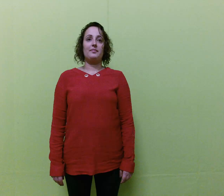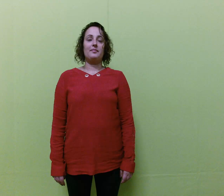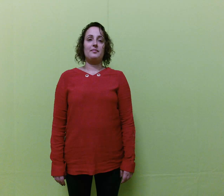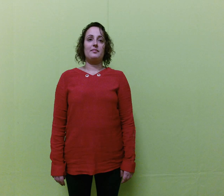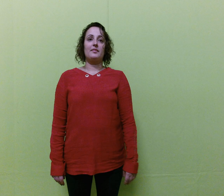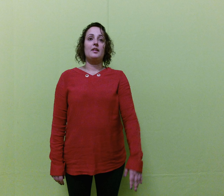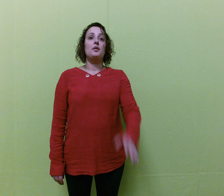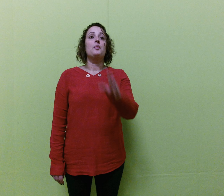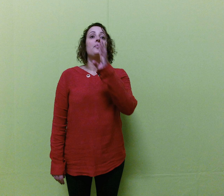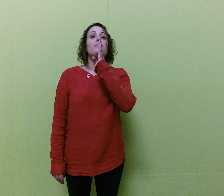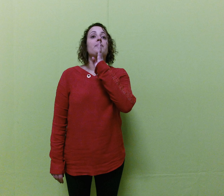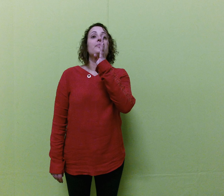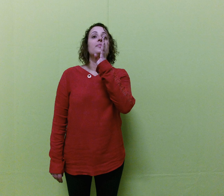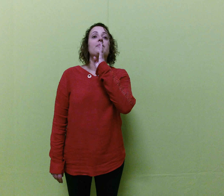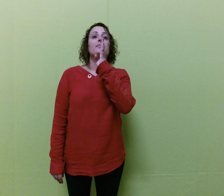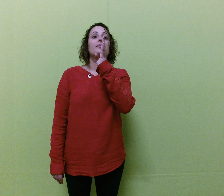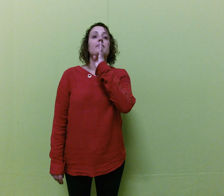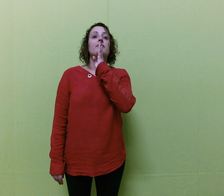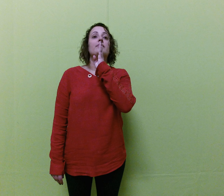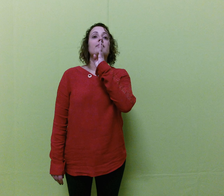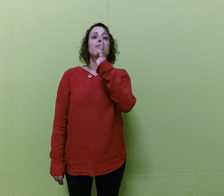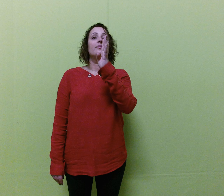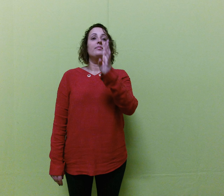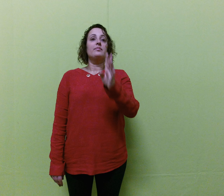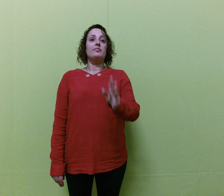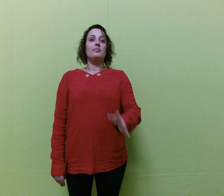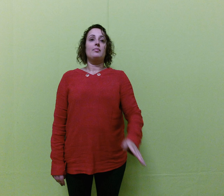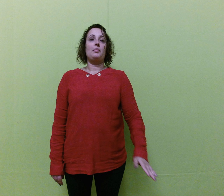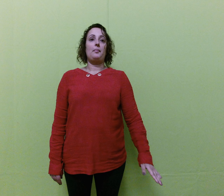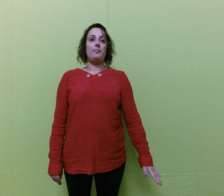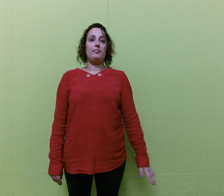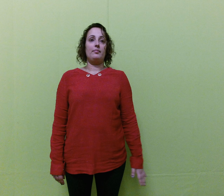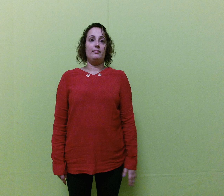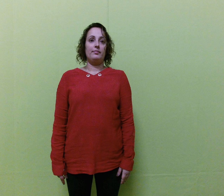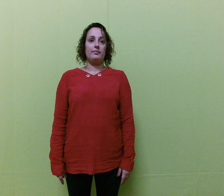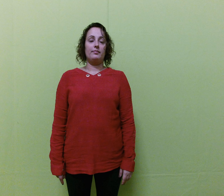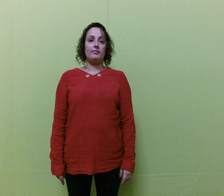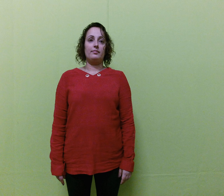conhecer